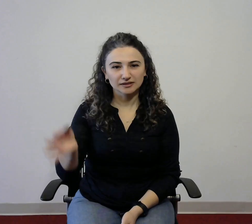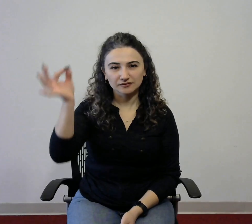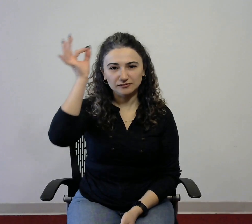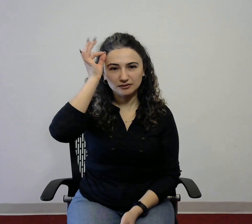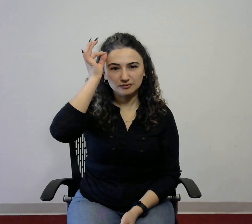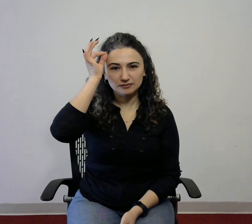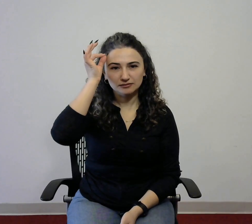xatırladım